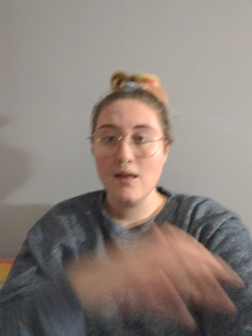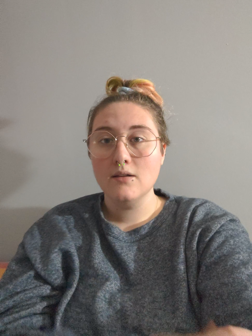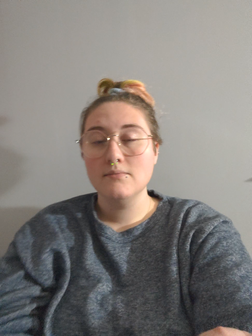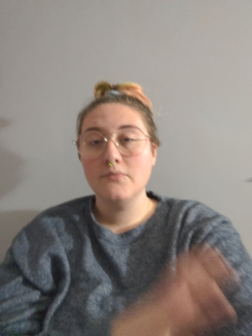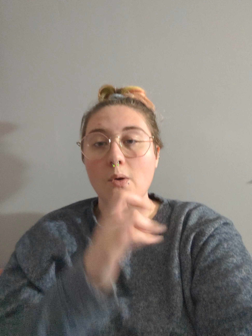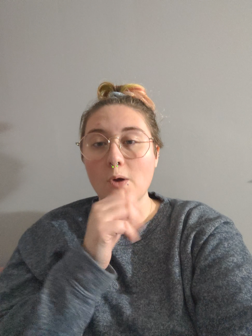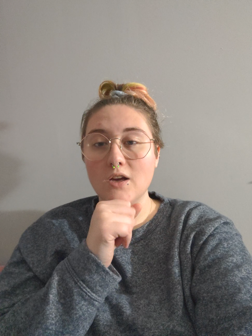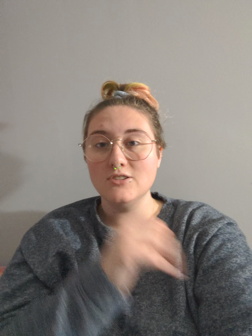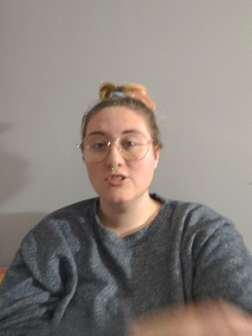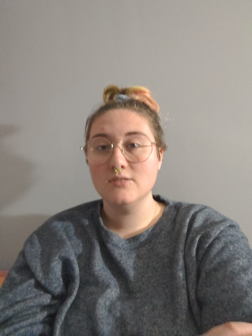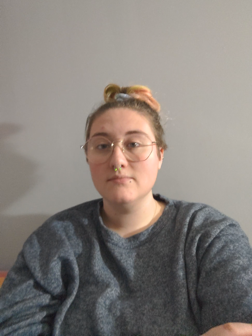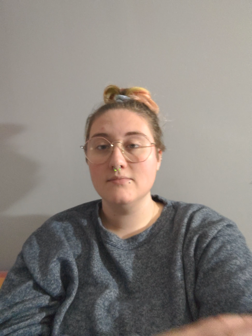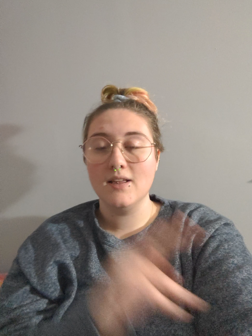orange